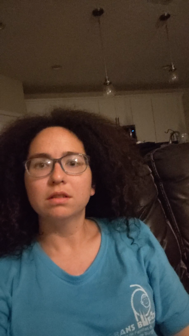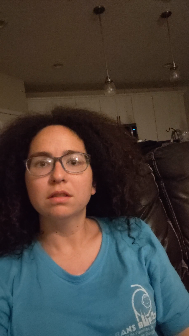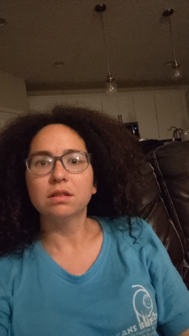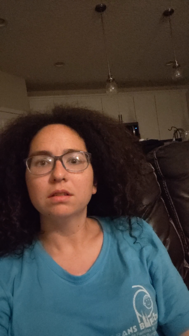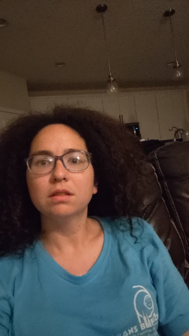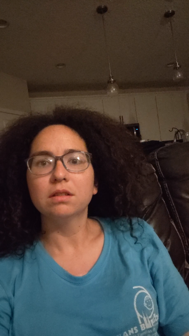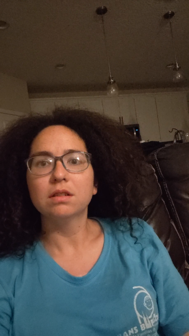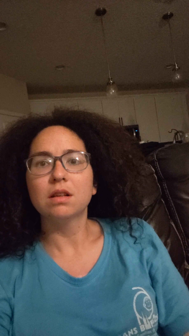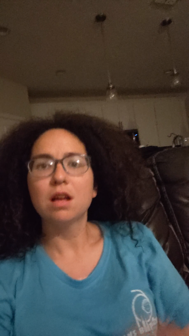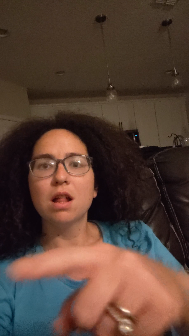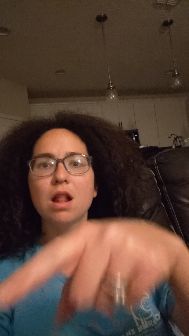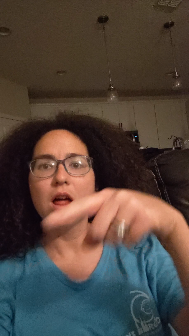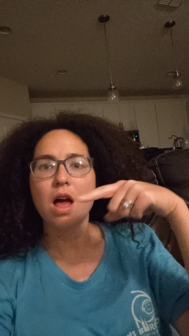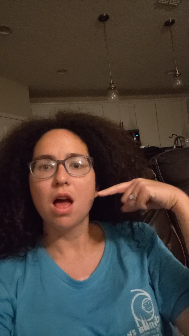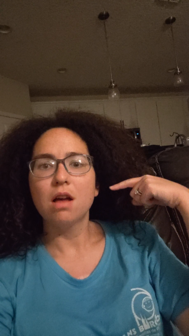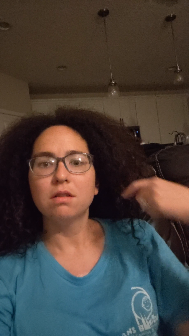long